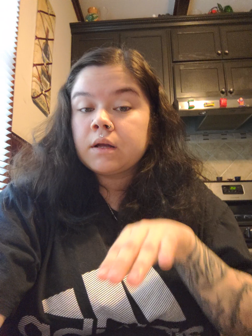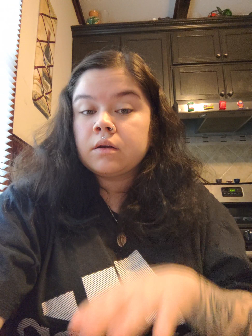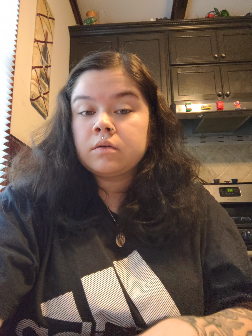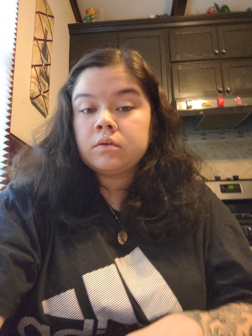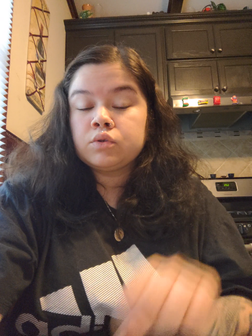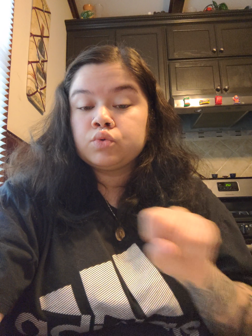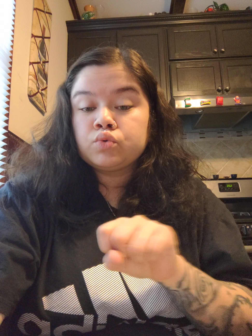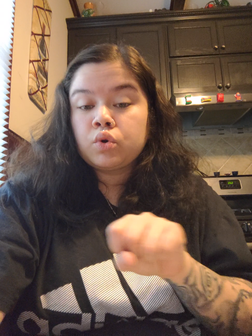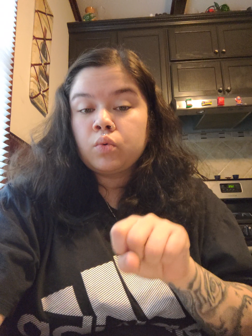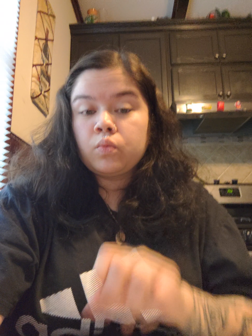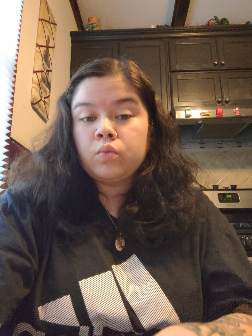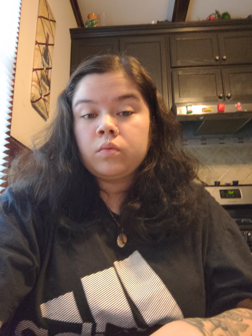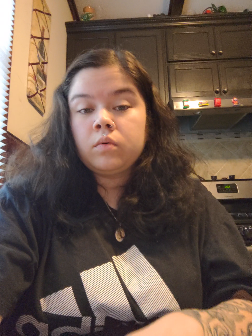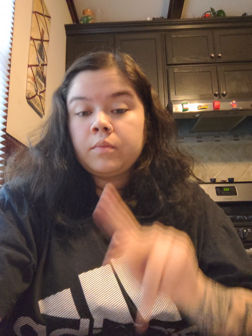shoe